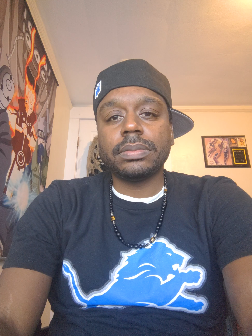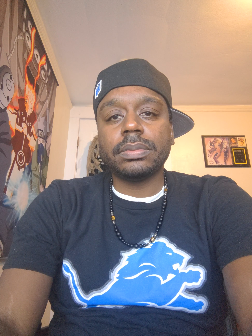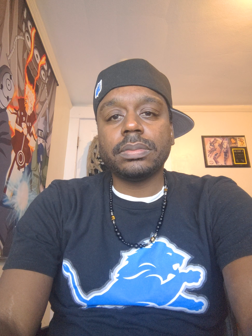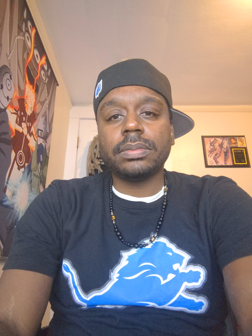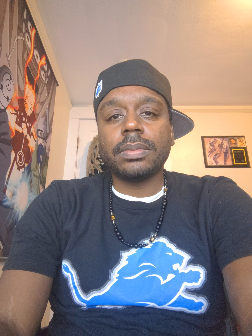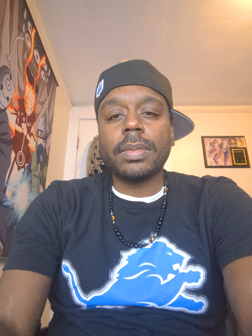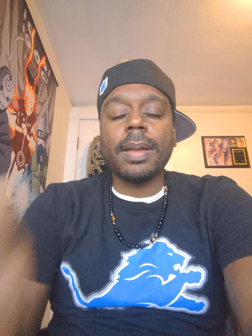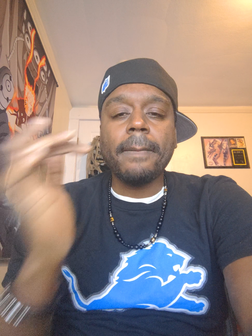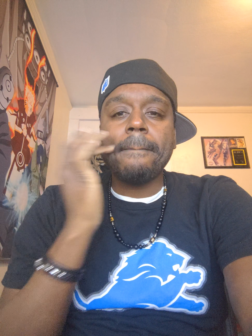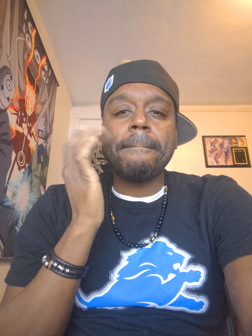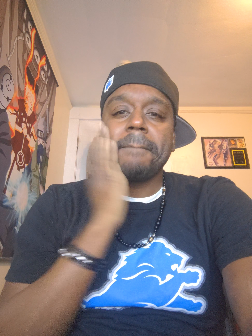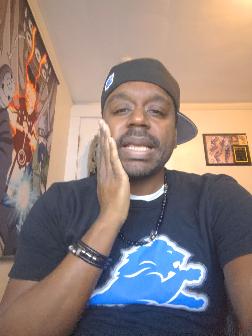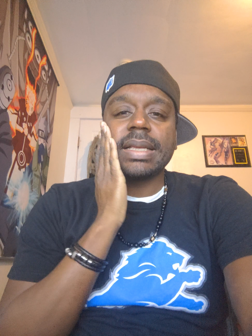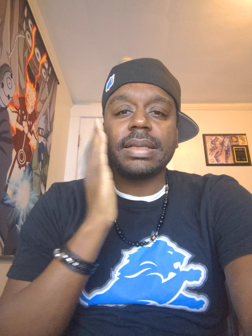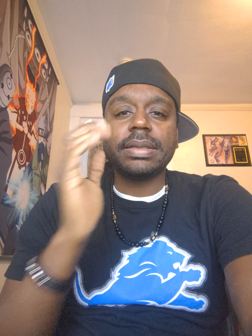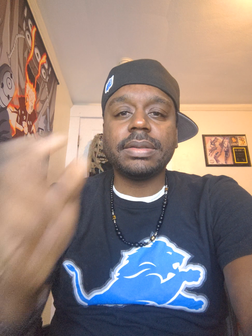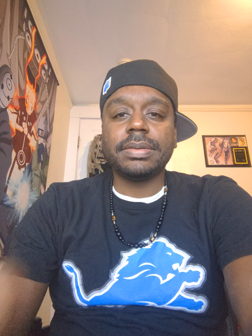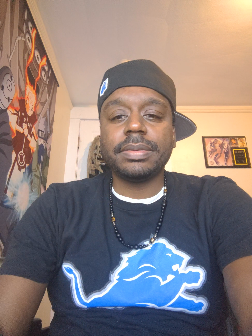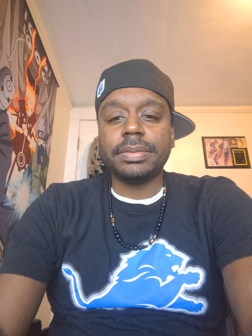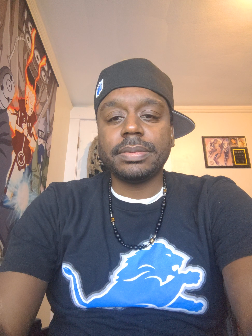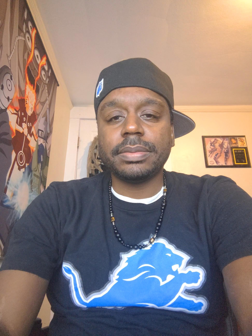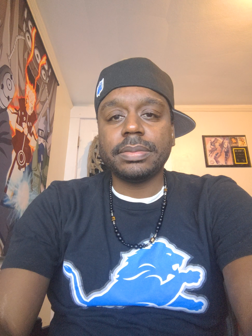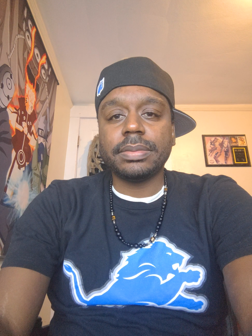bee